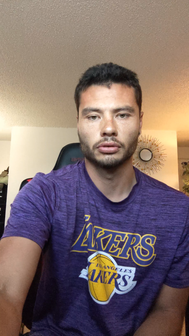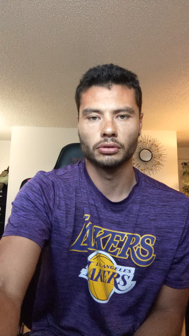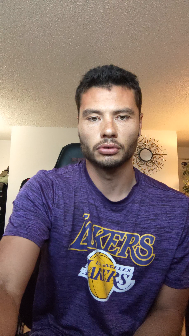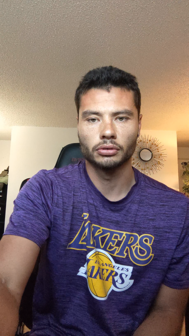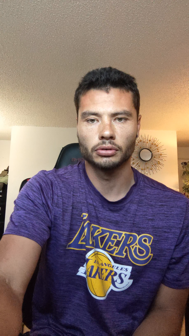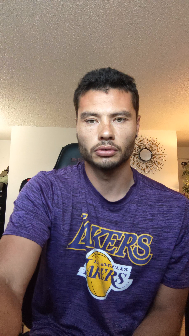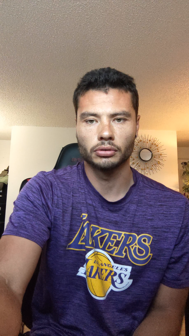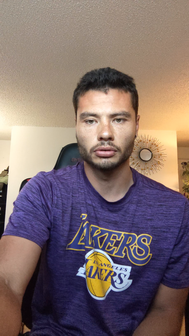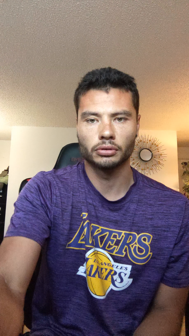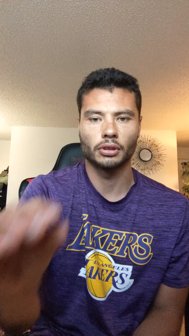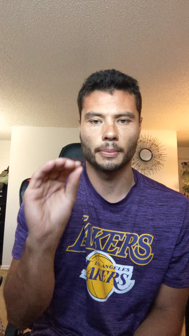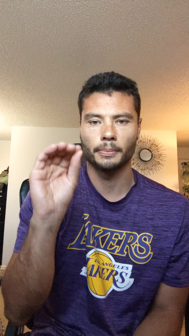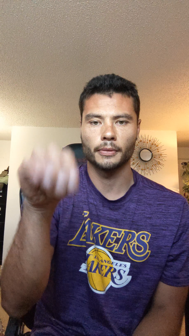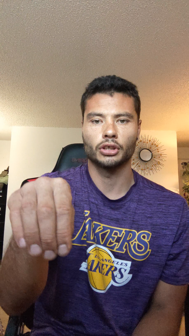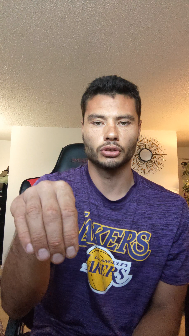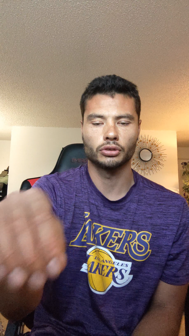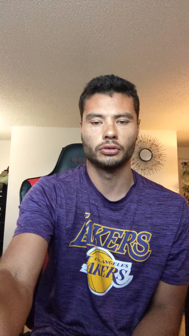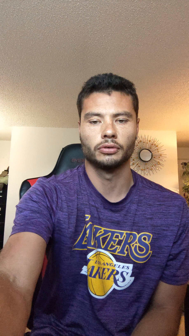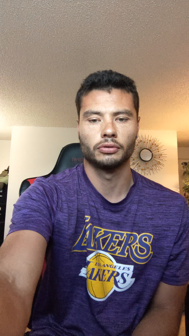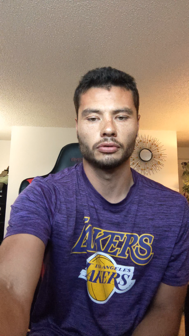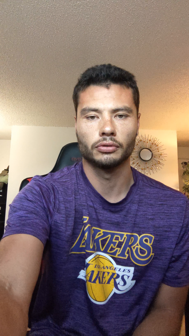put